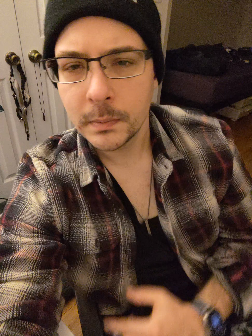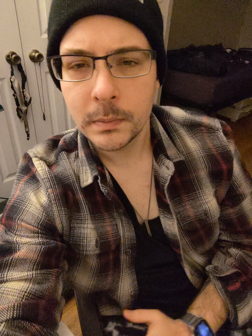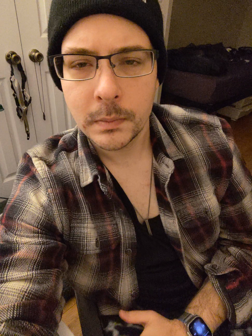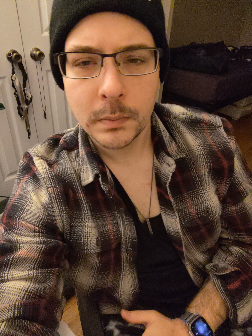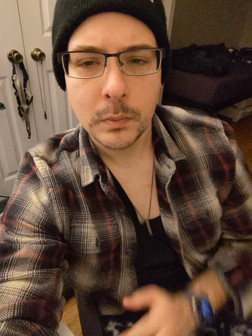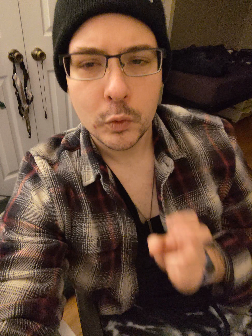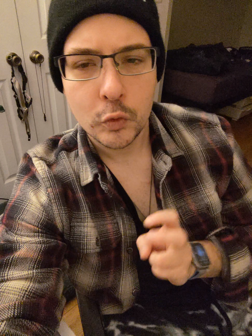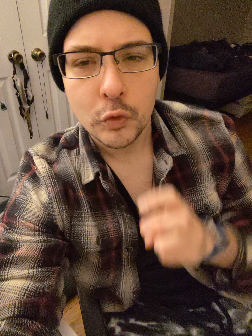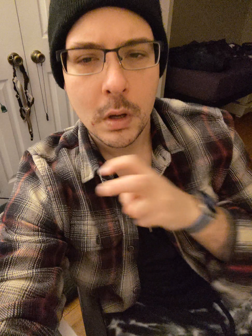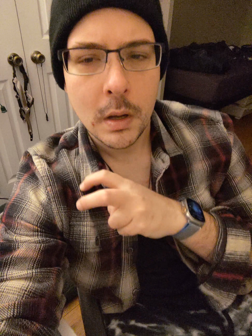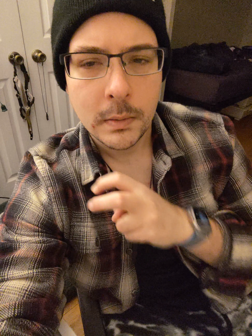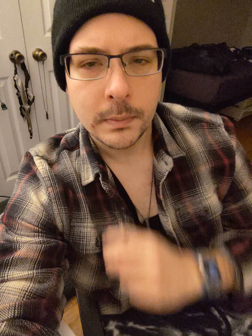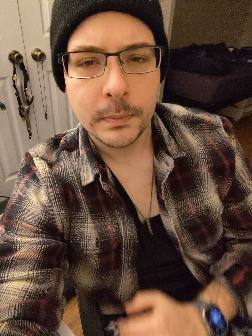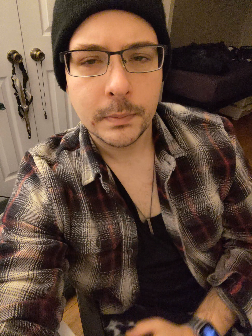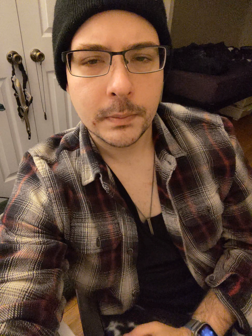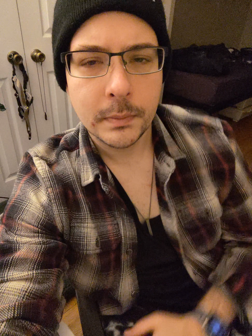ride